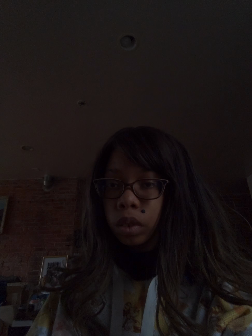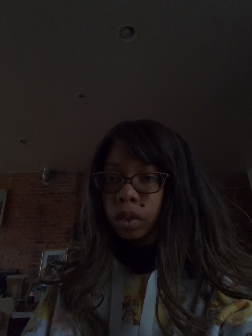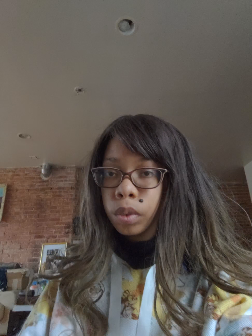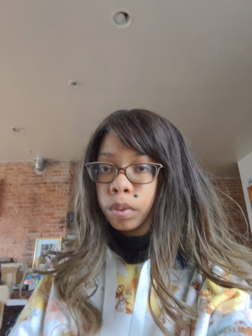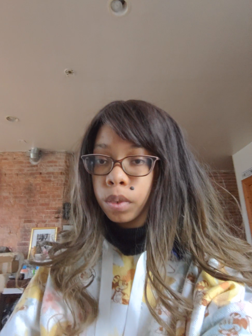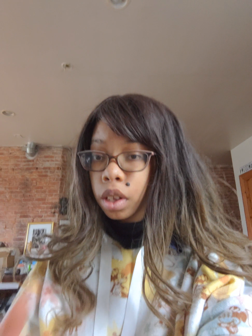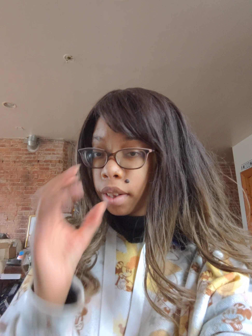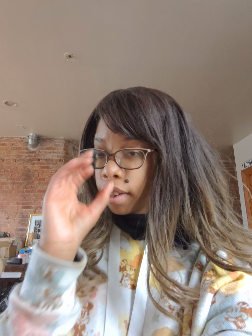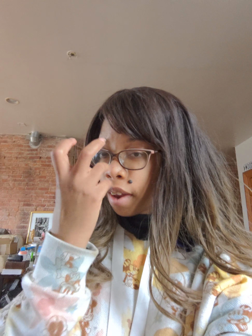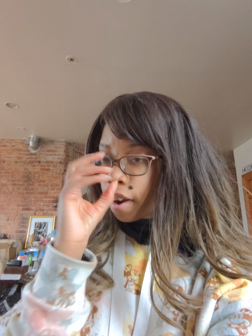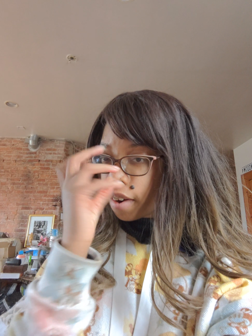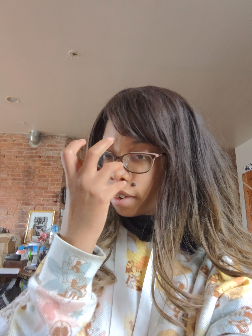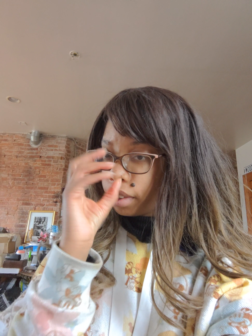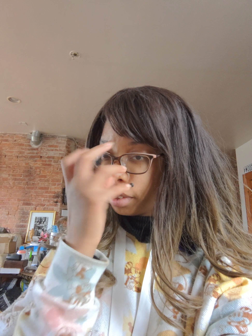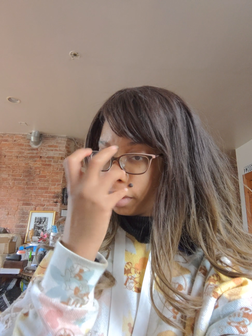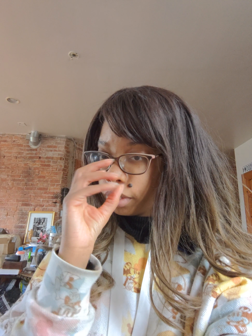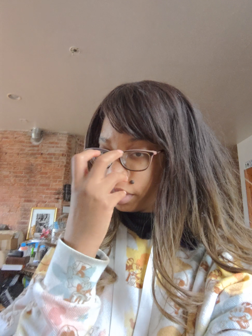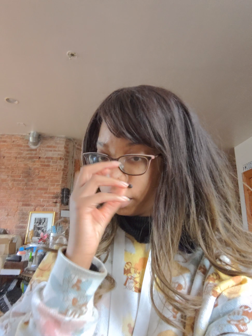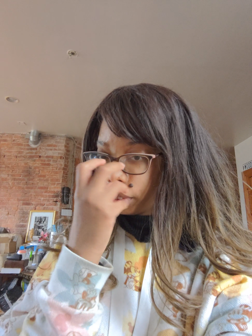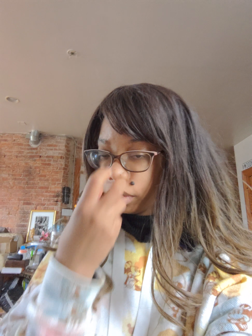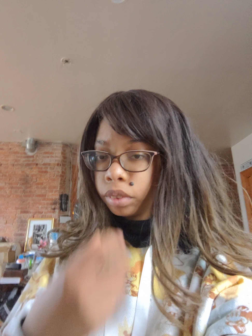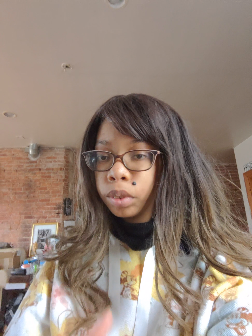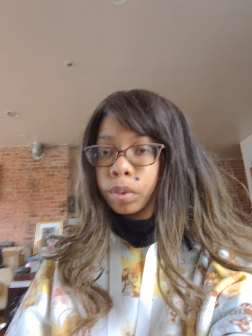clown